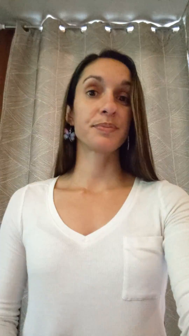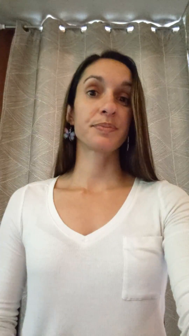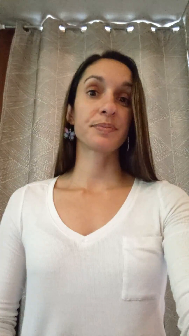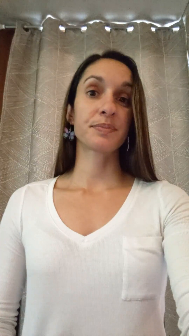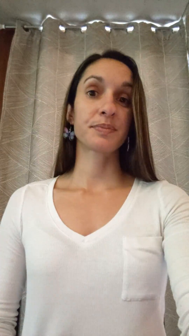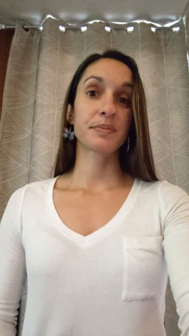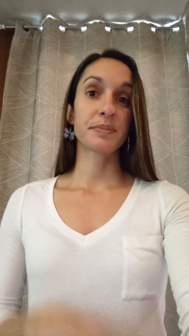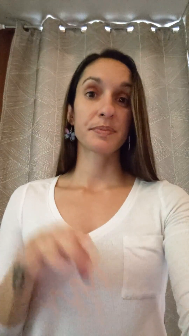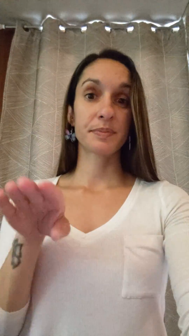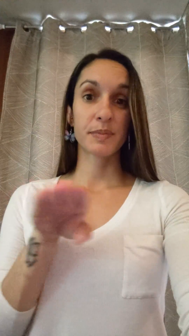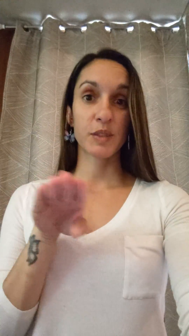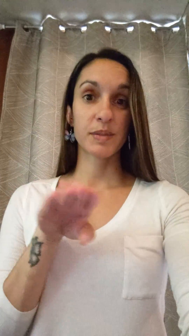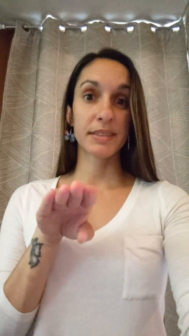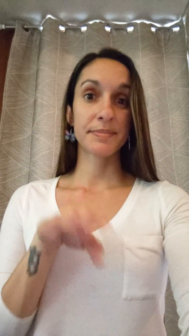boots